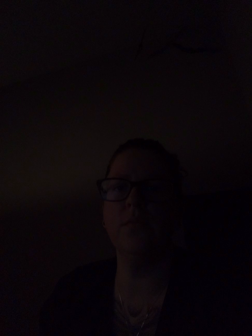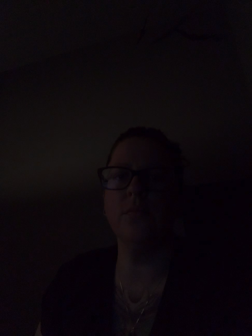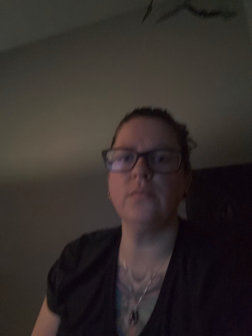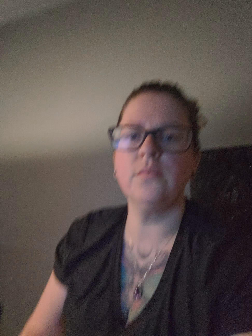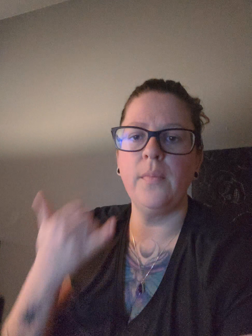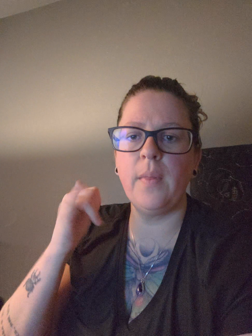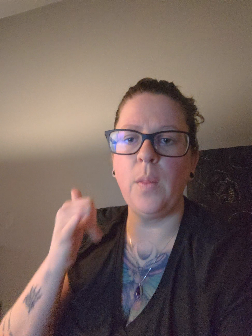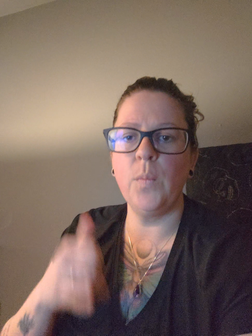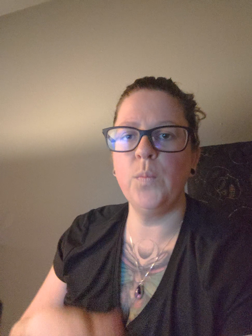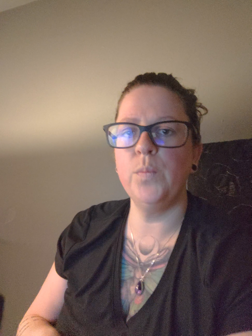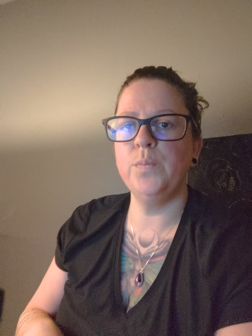yellow